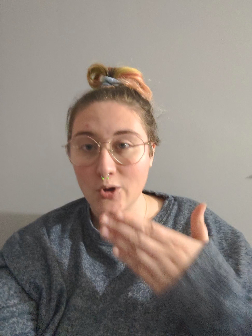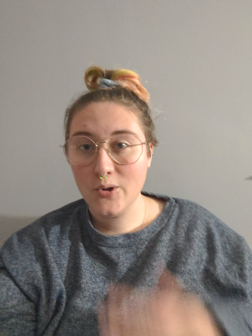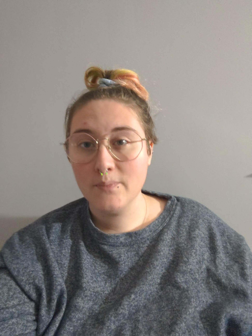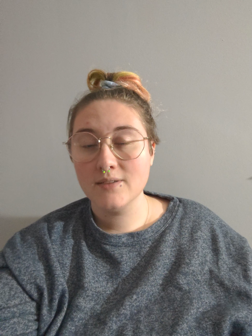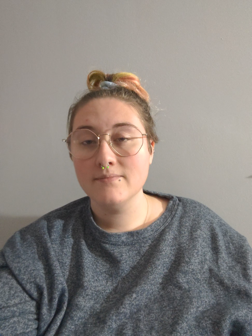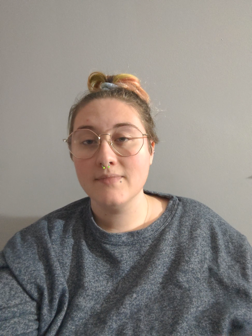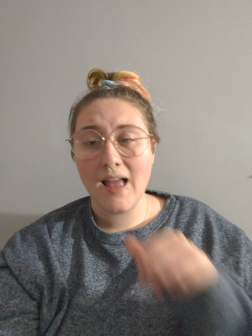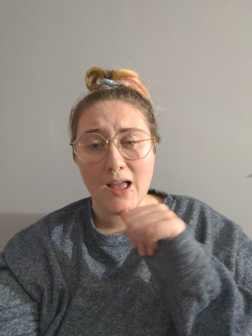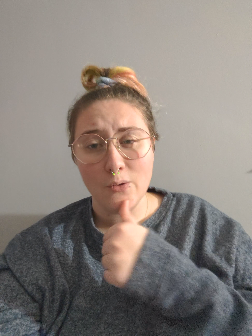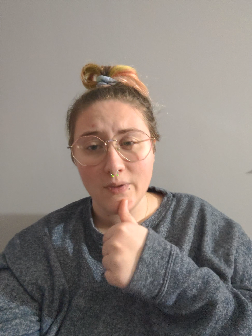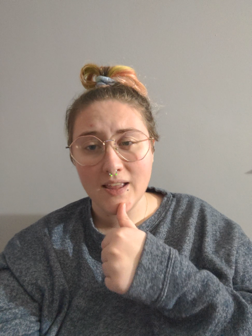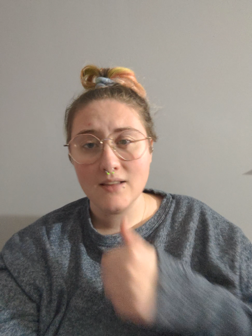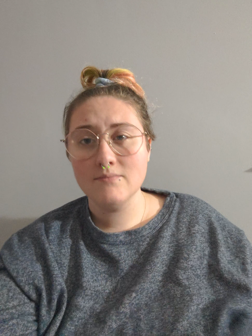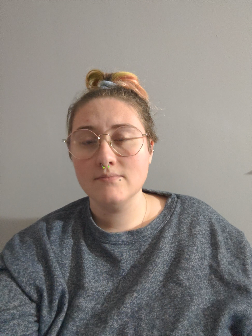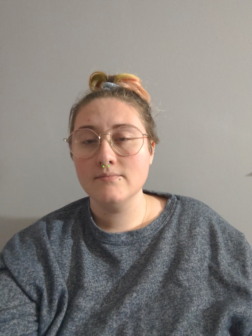owie